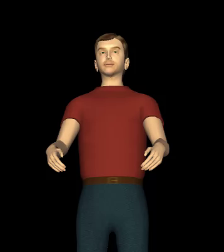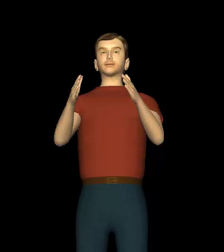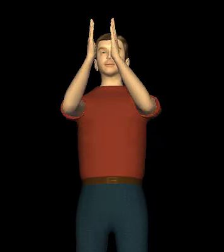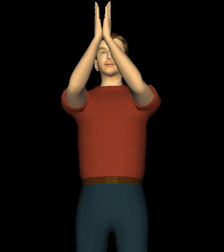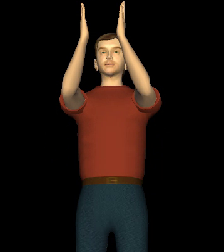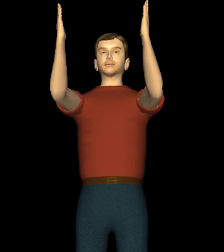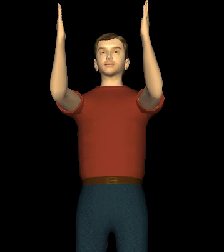مكتبة